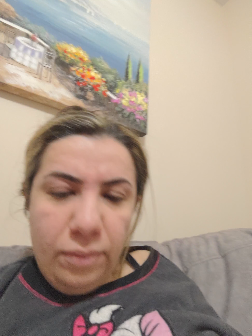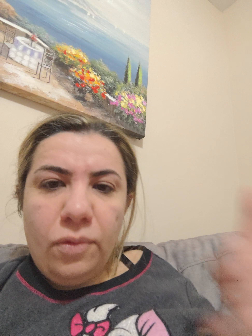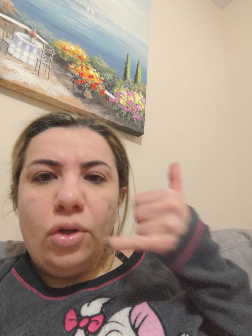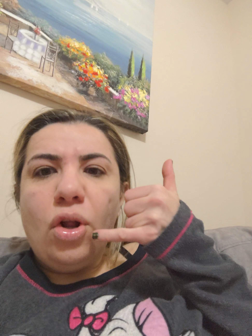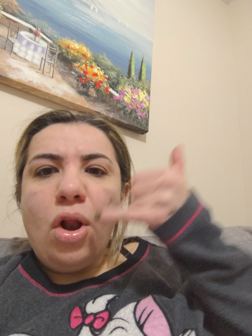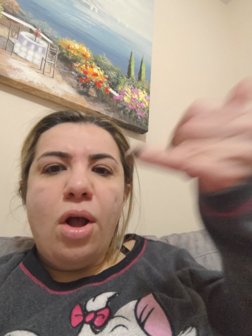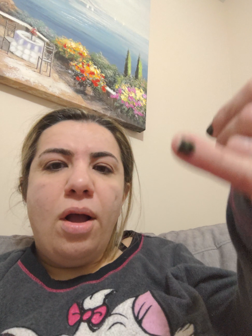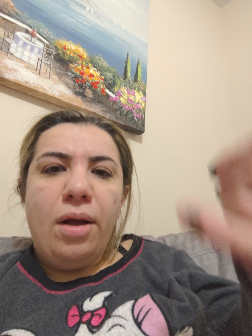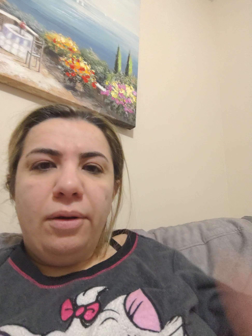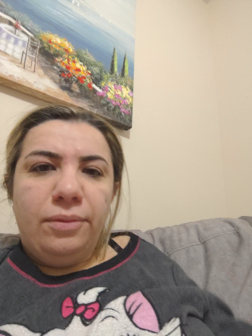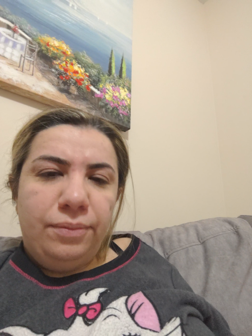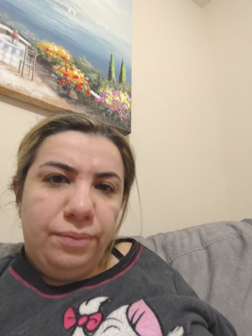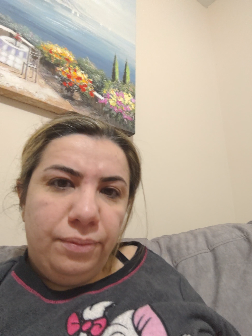call on the phone